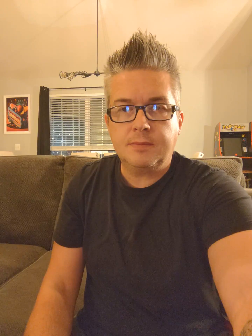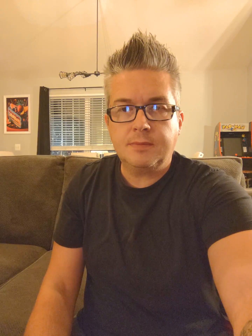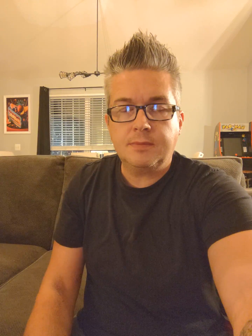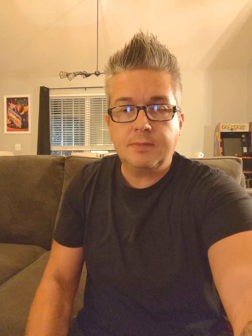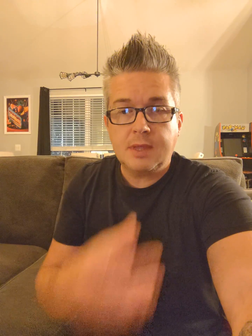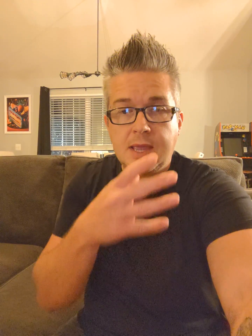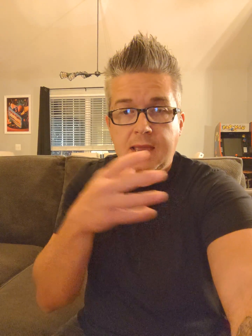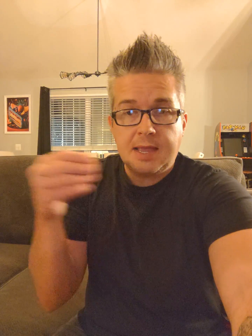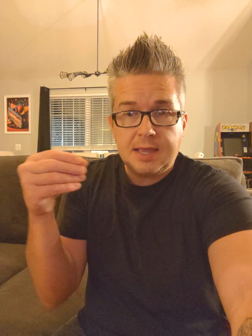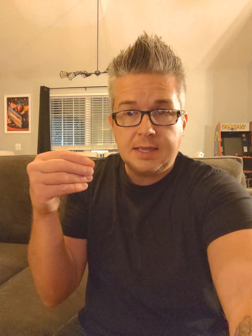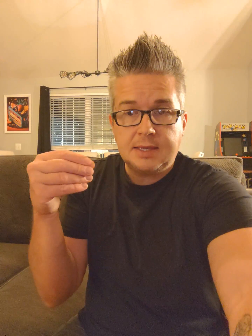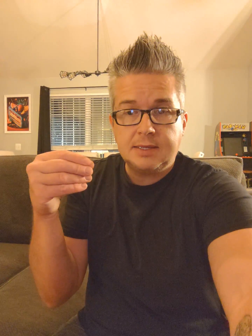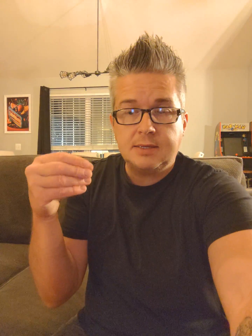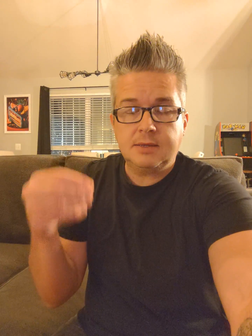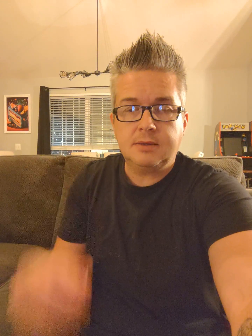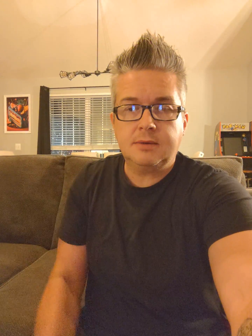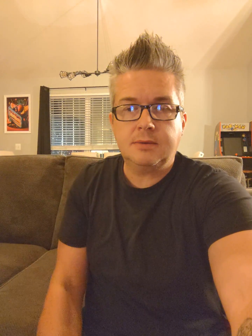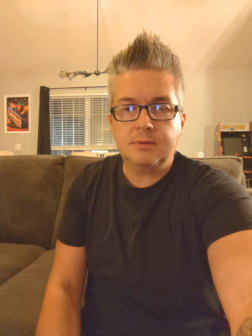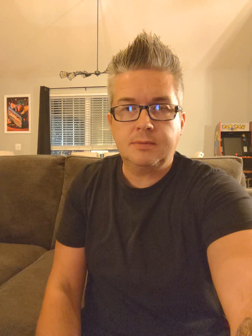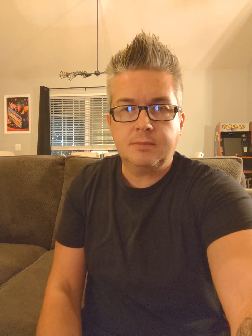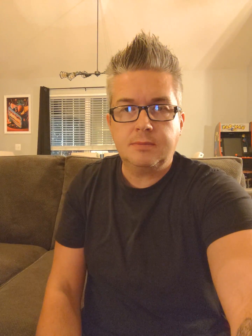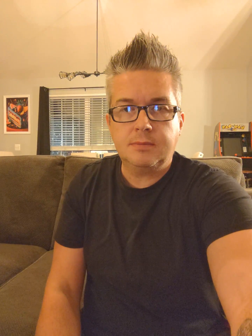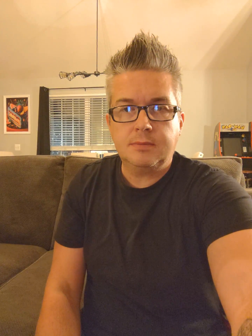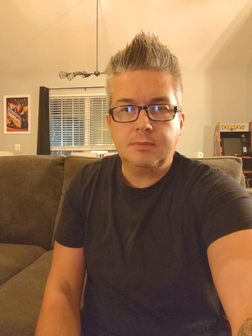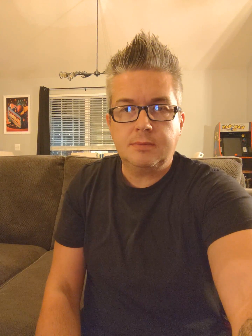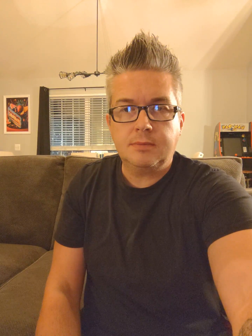and